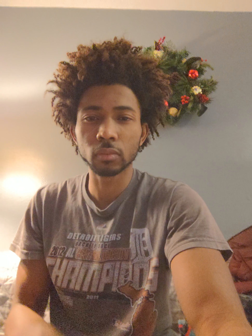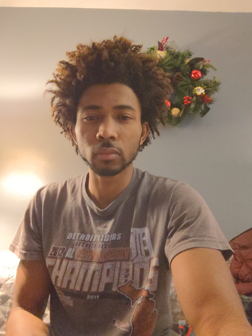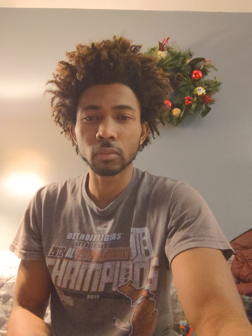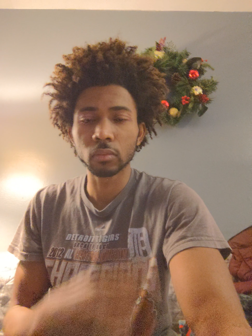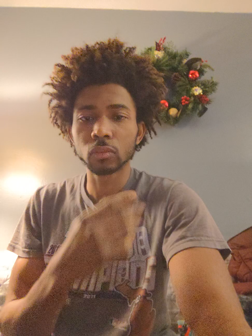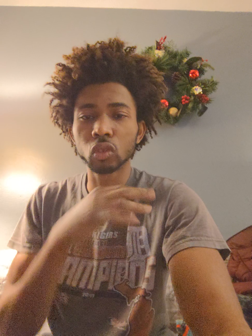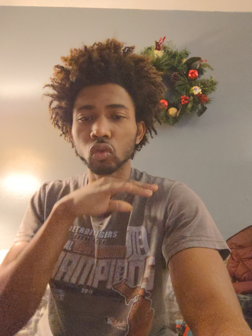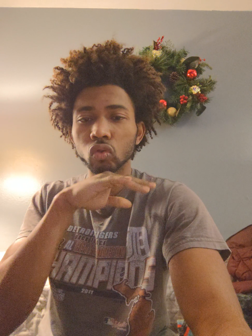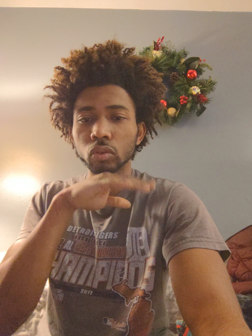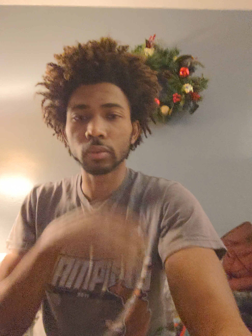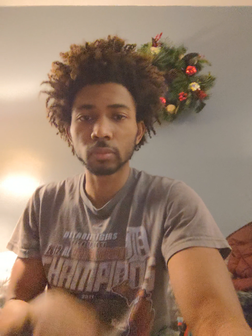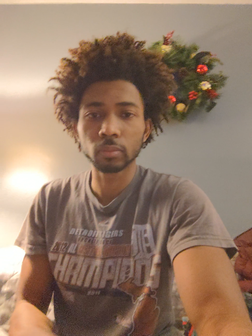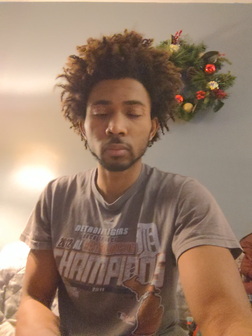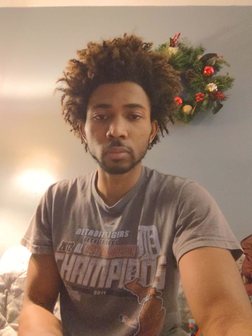dirty